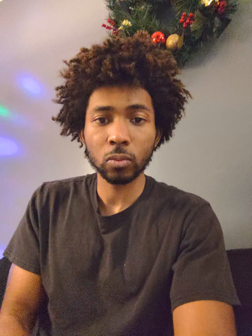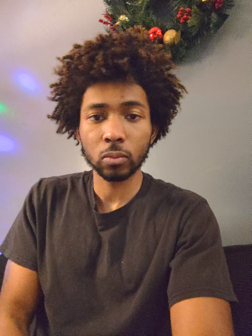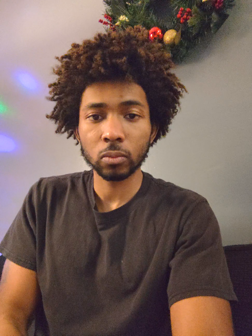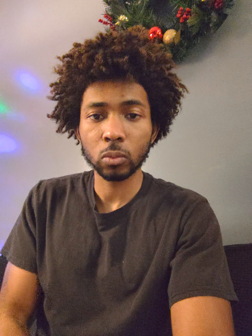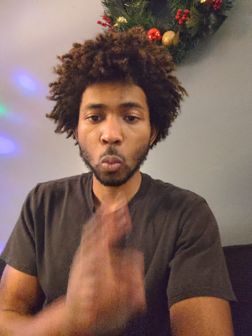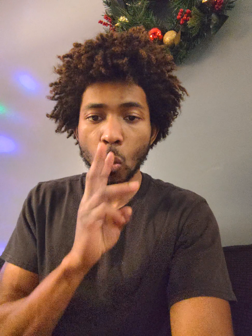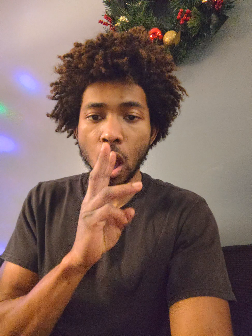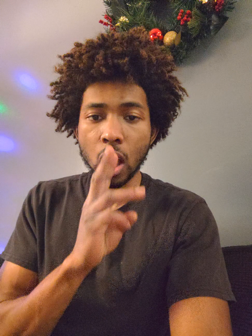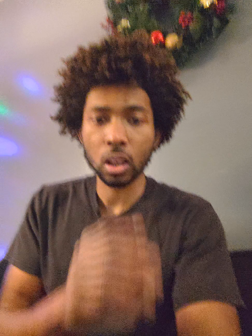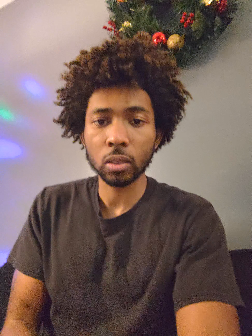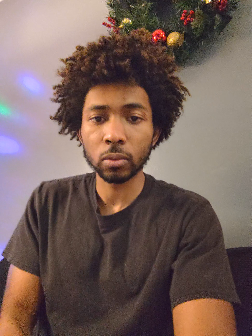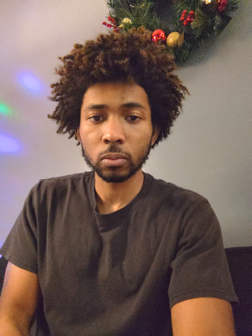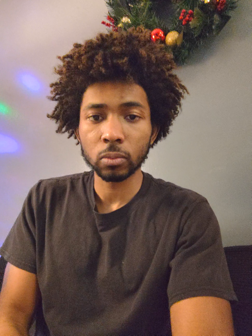water